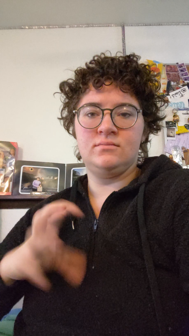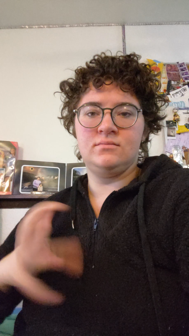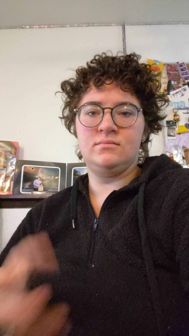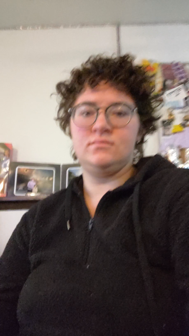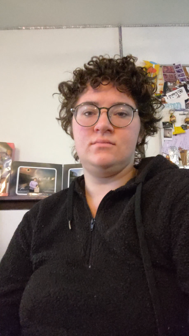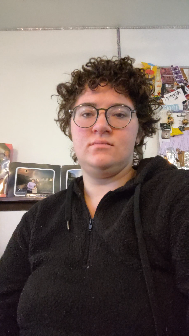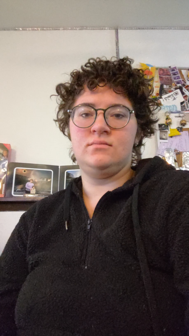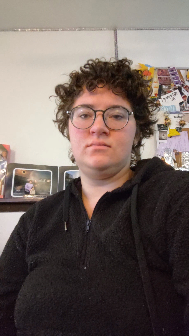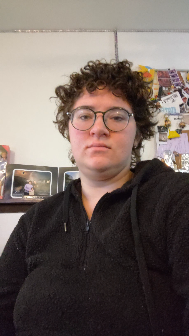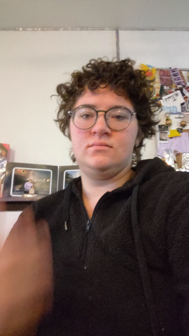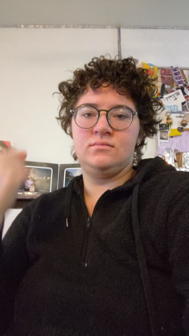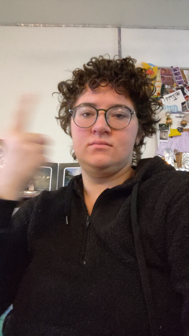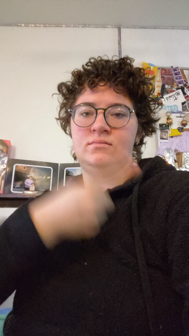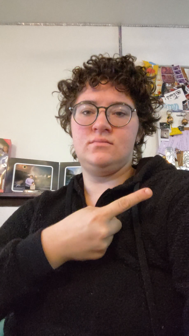day